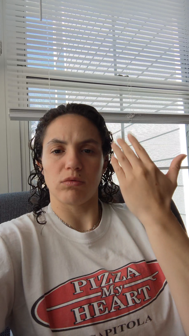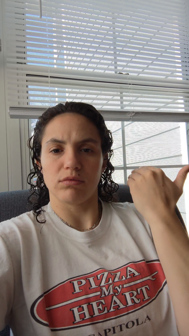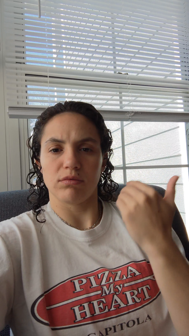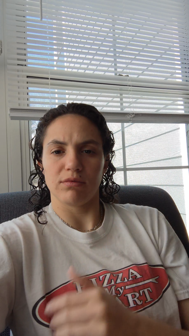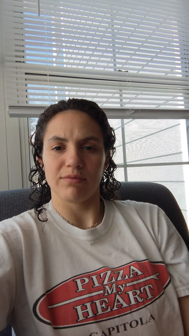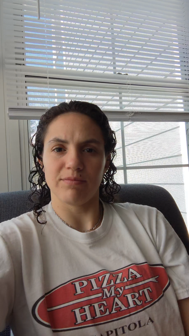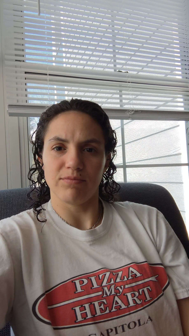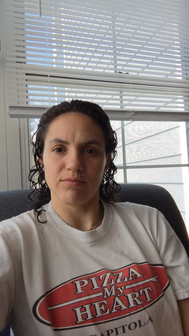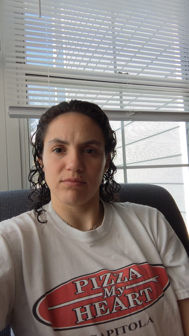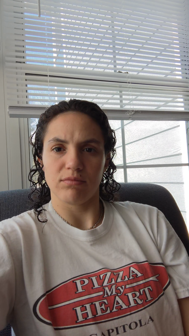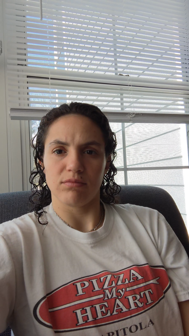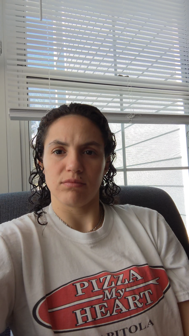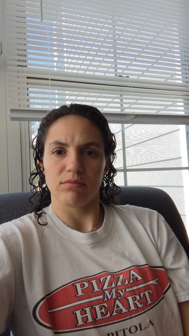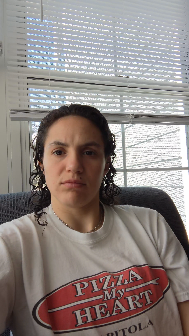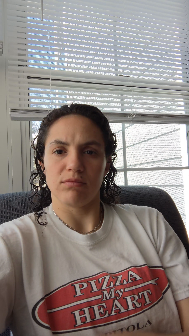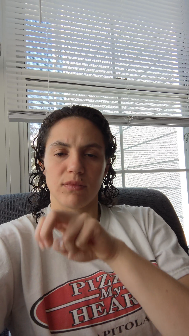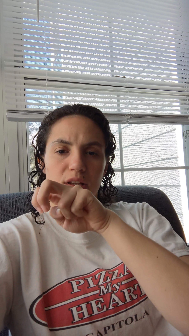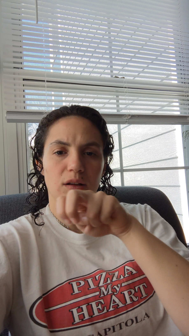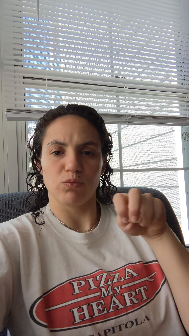couch